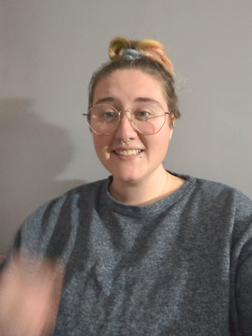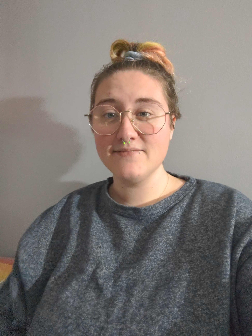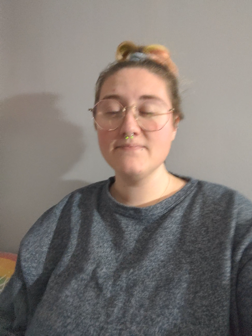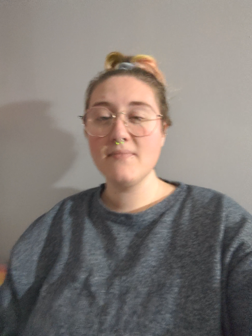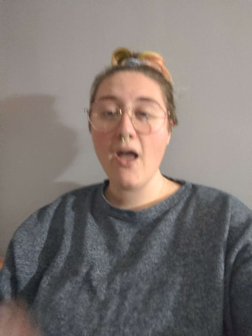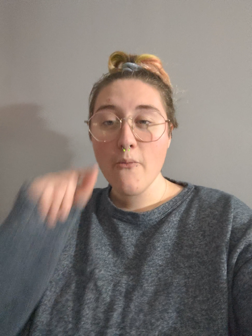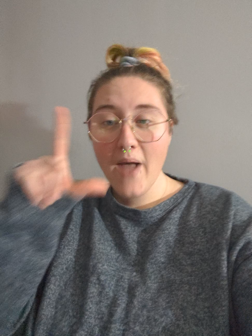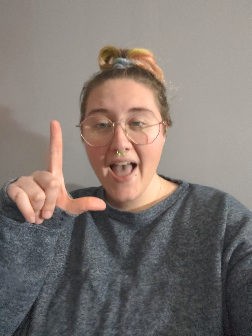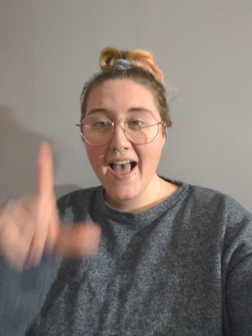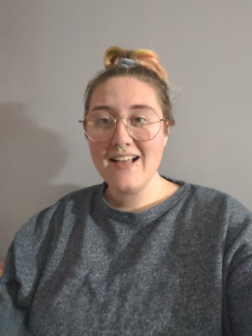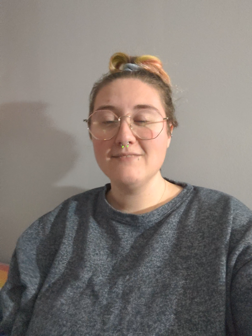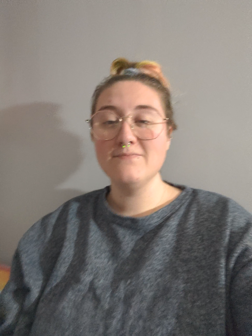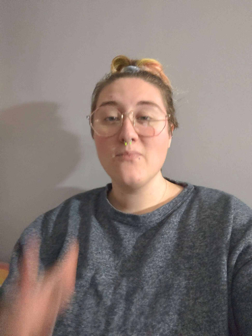wake